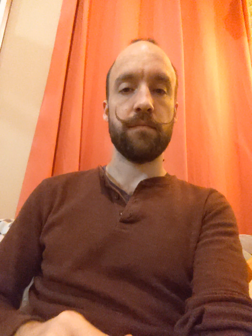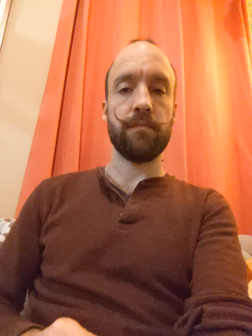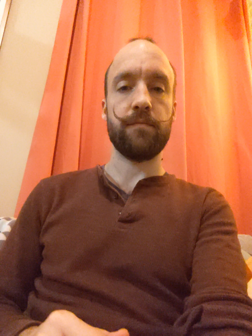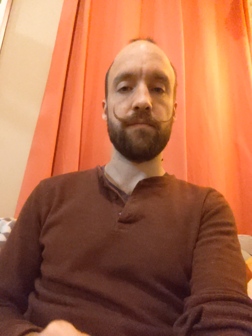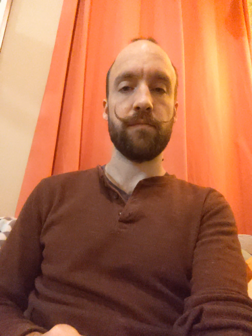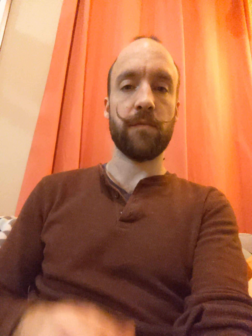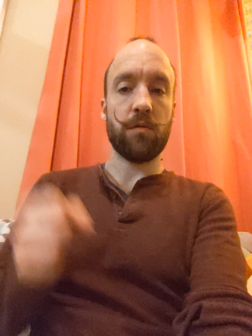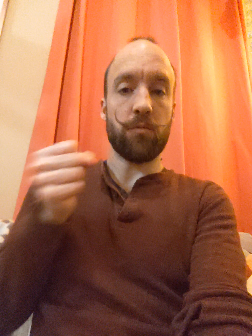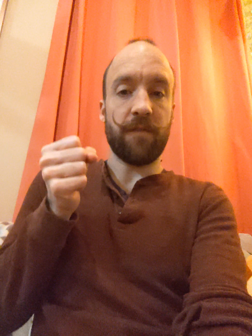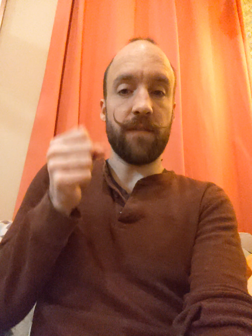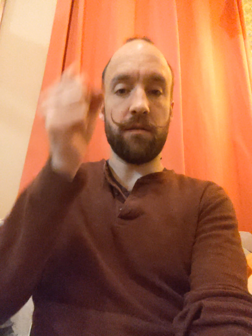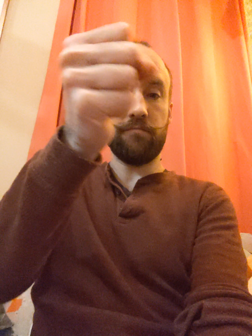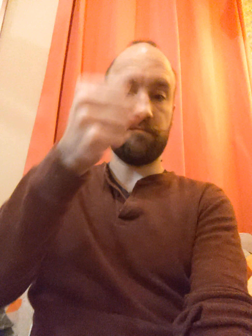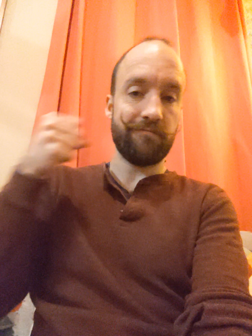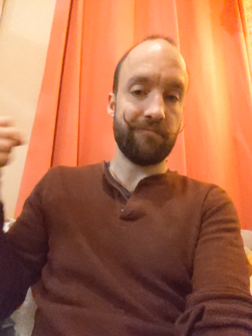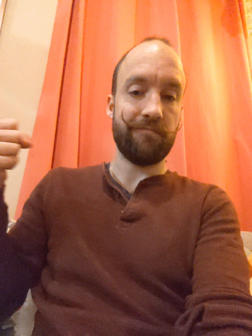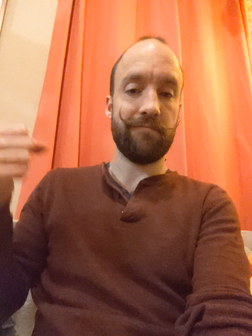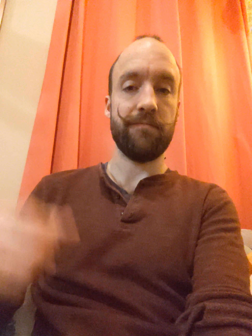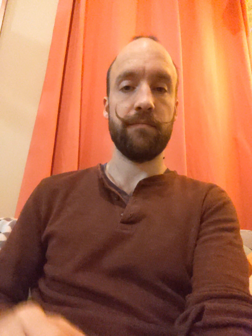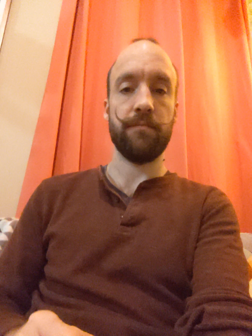refrigerator